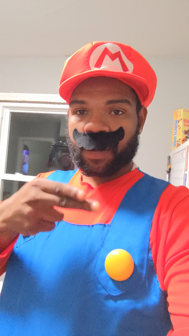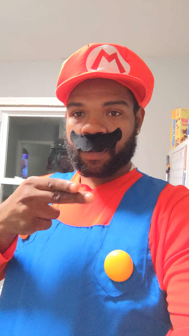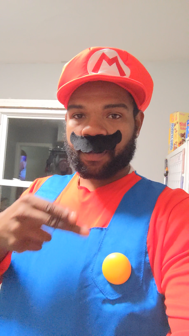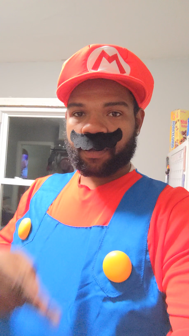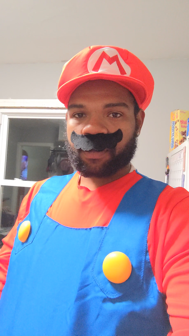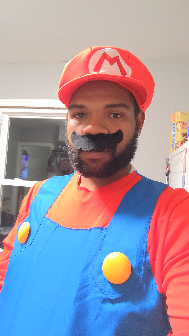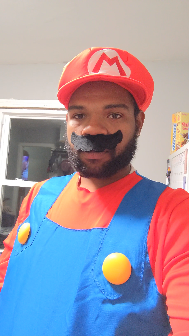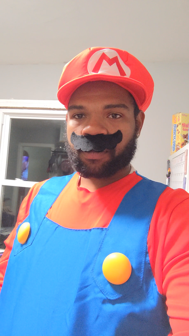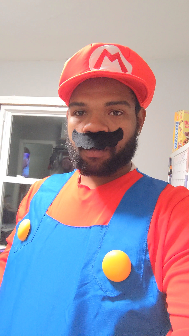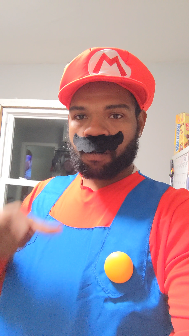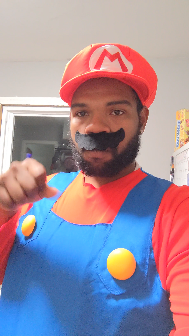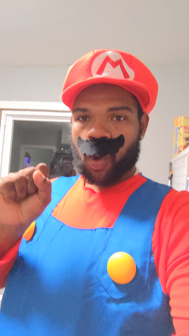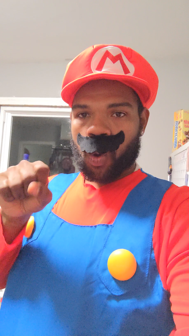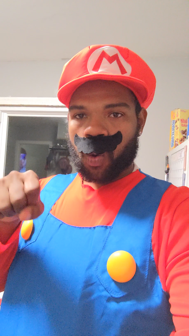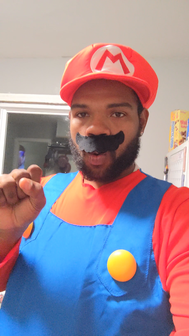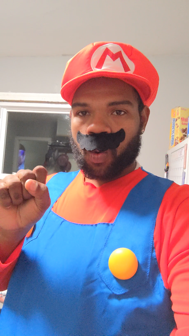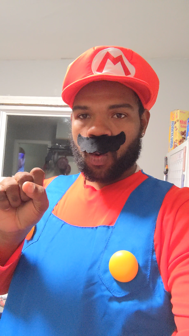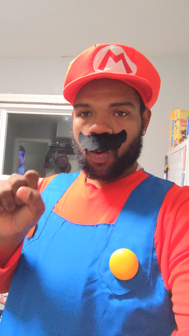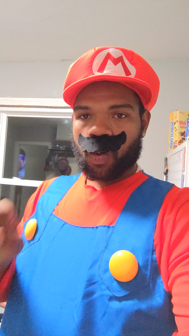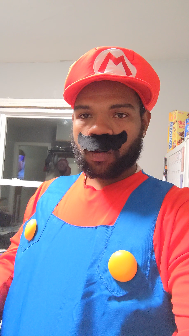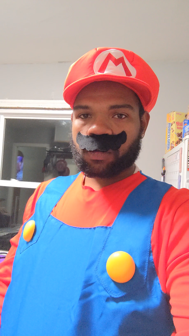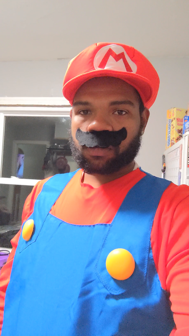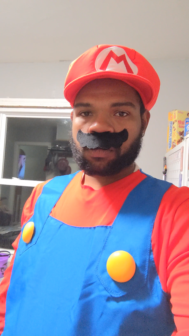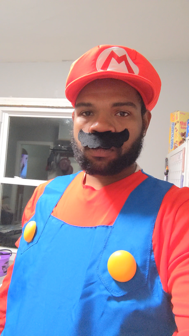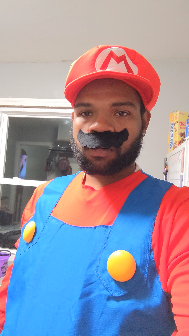motorcycle